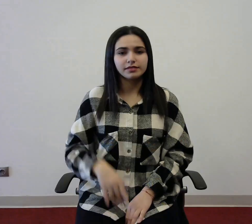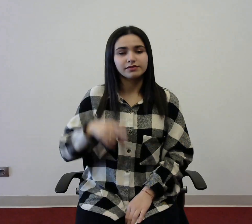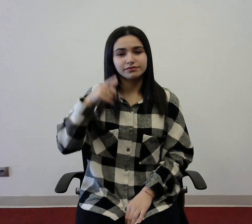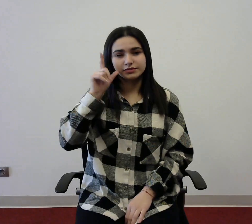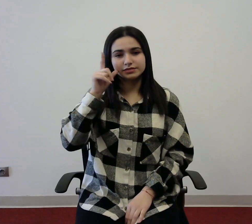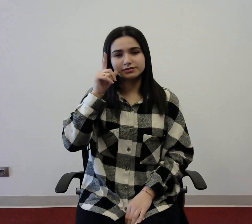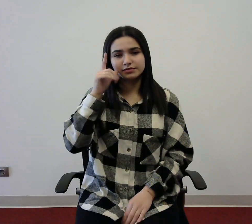srağagün